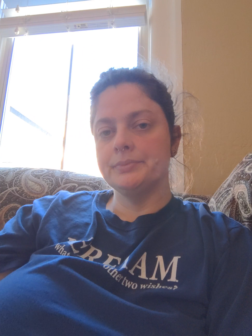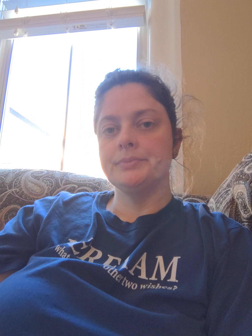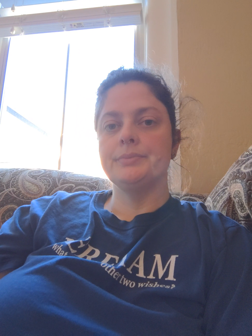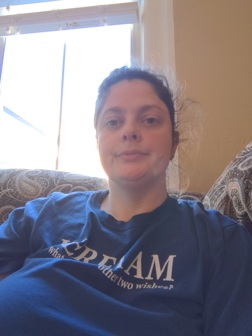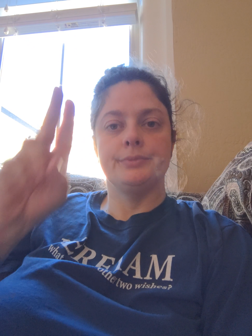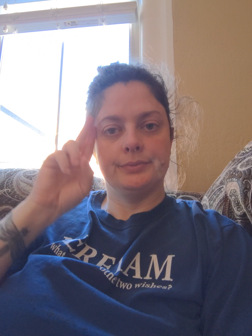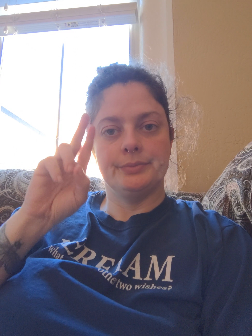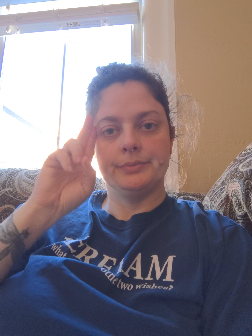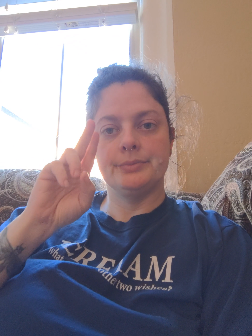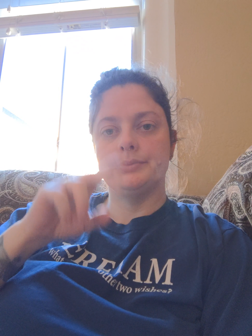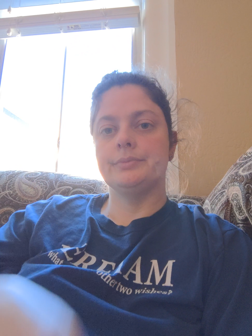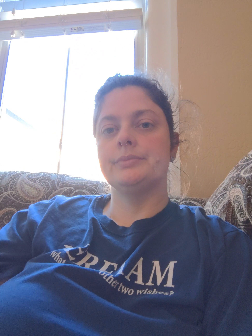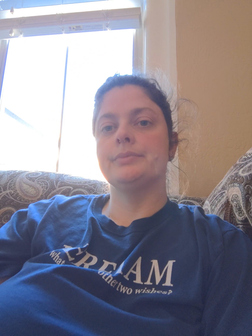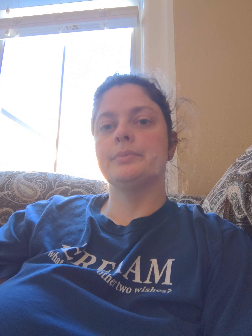uncle